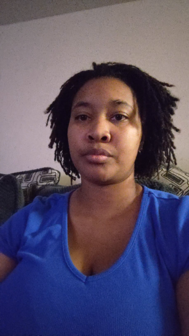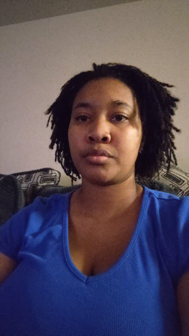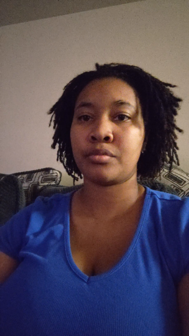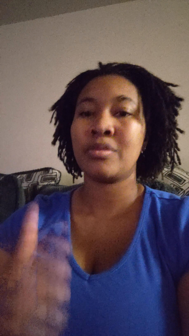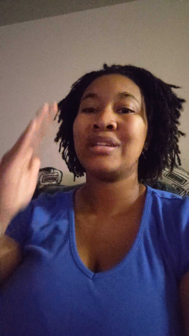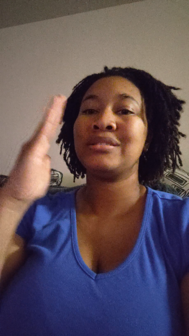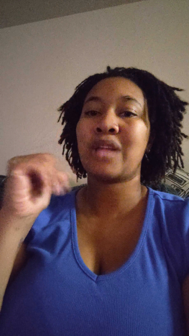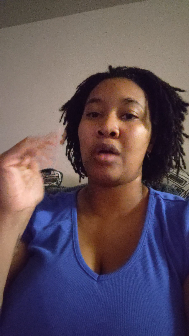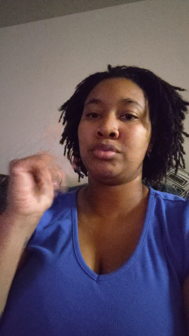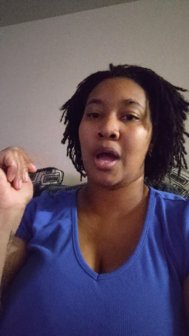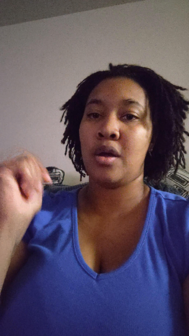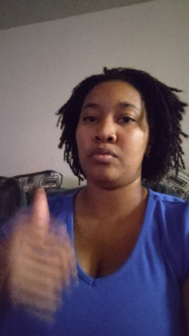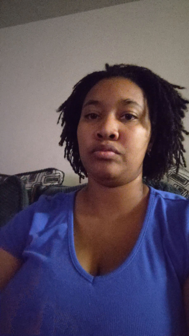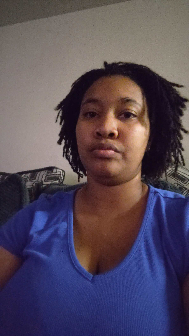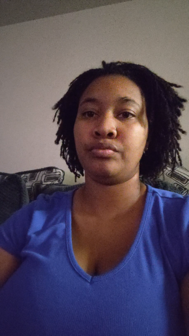downtown